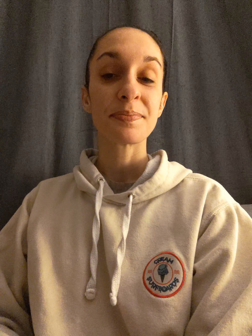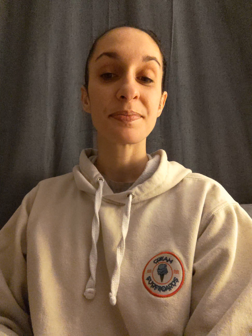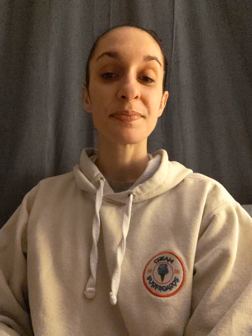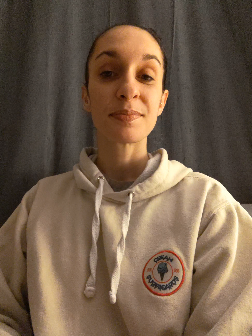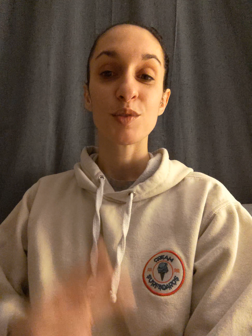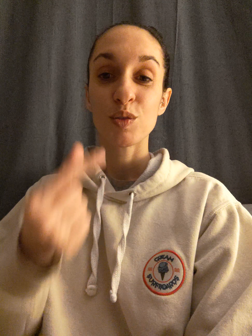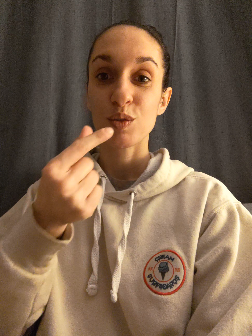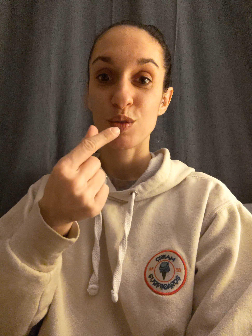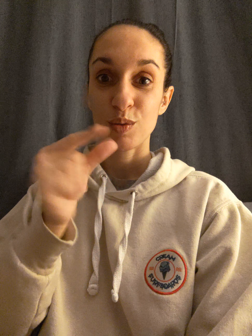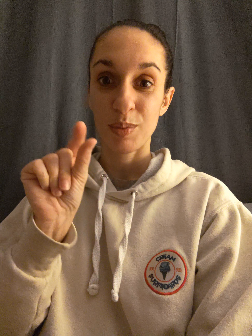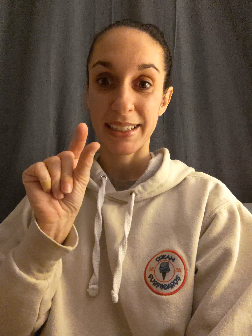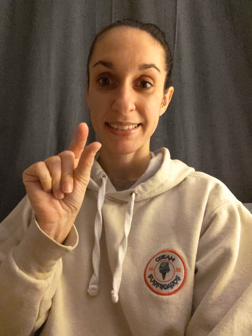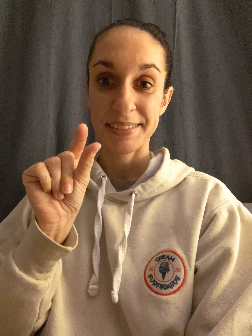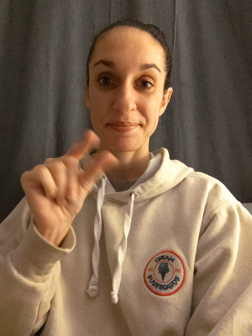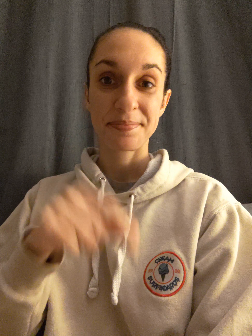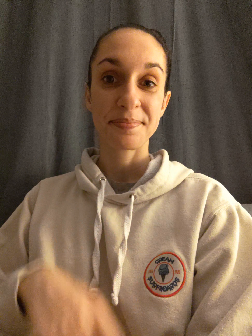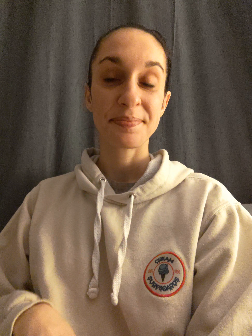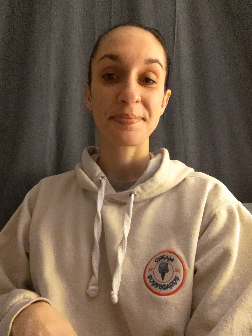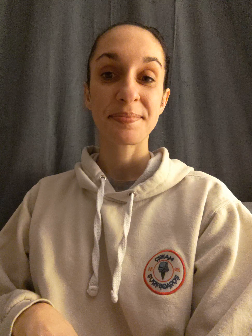green